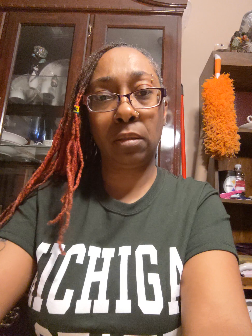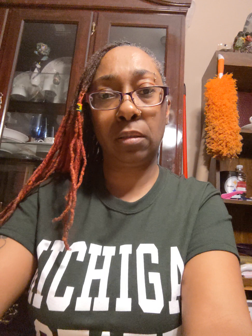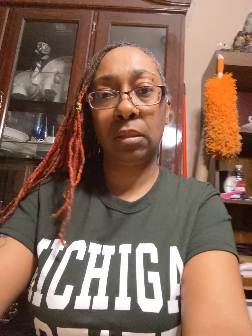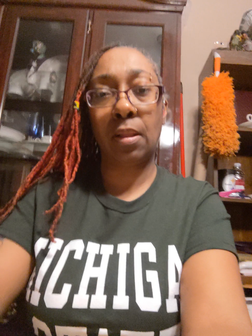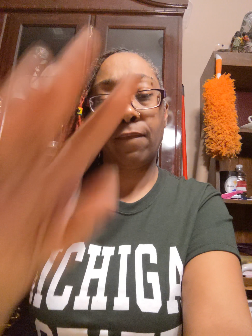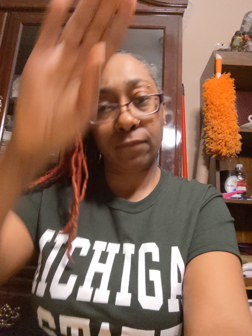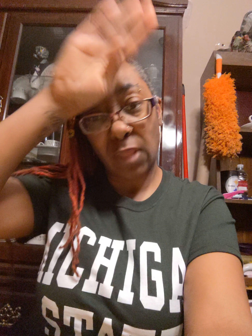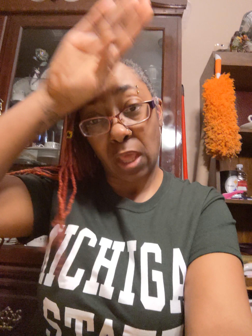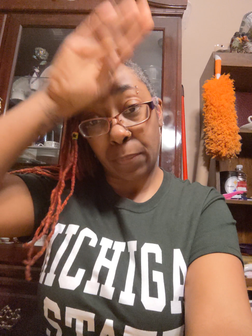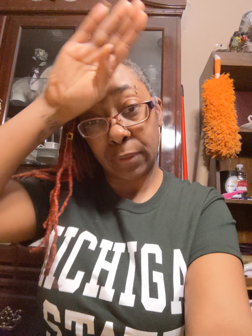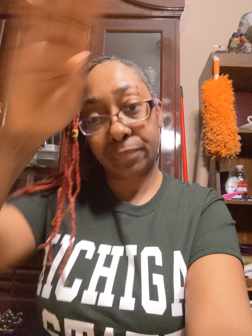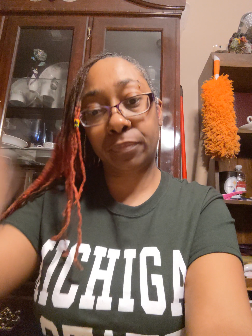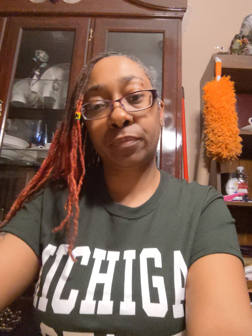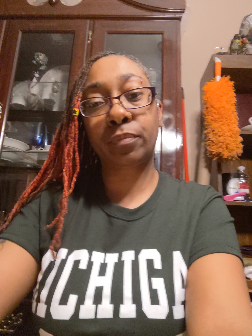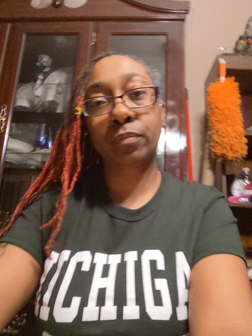fireman